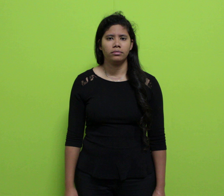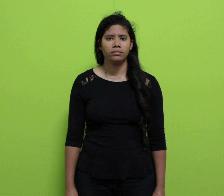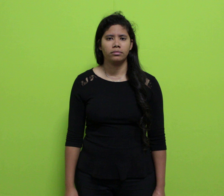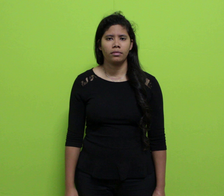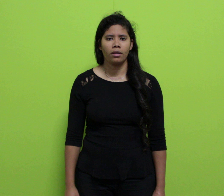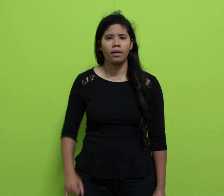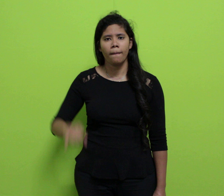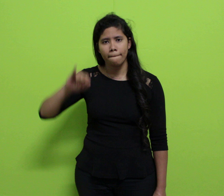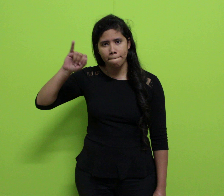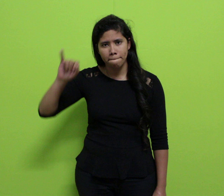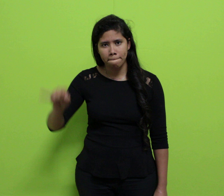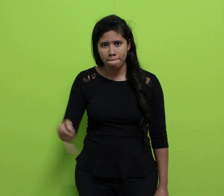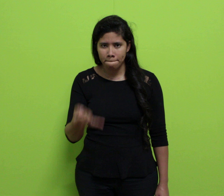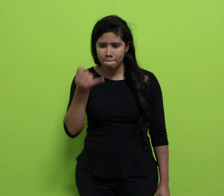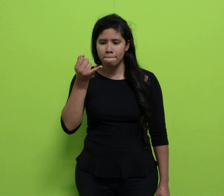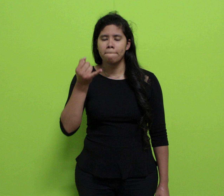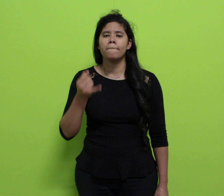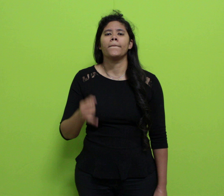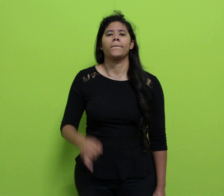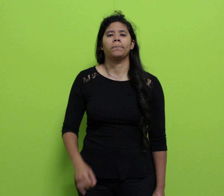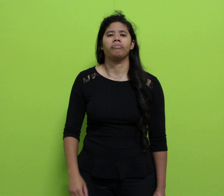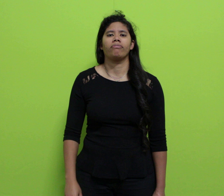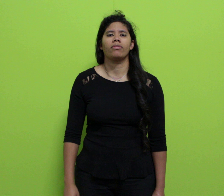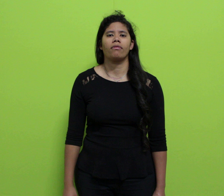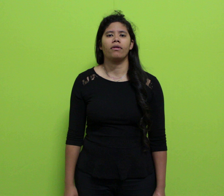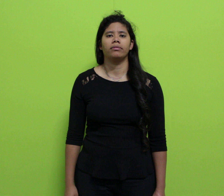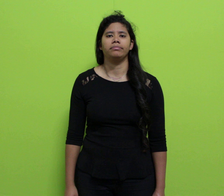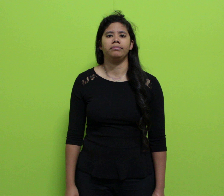aproveitar